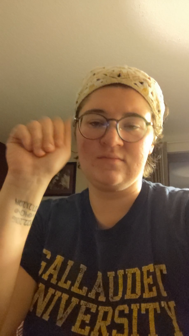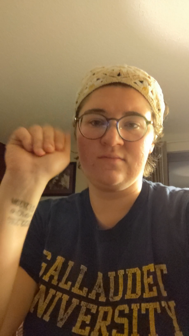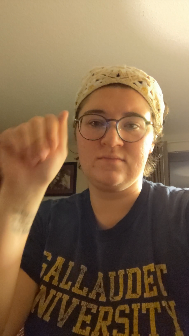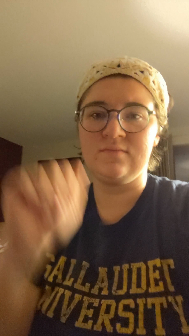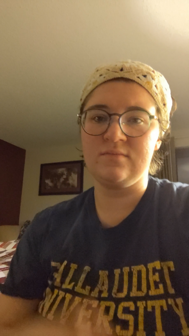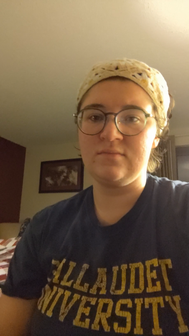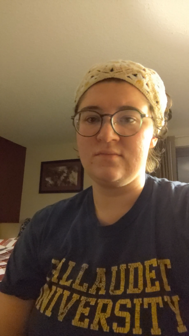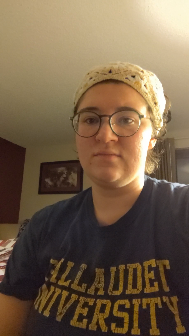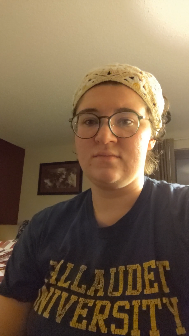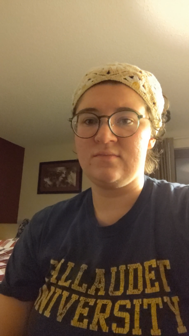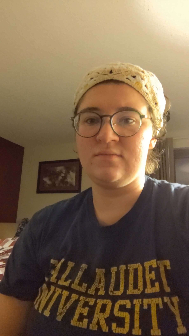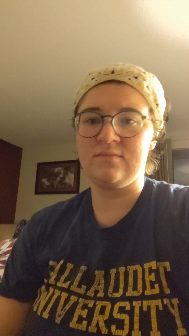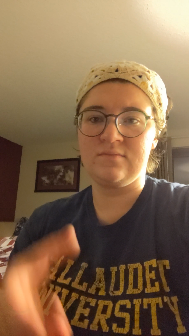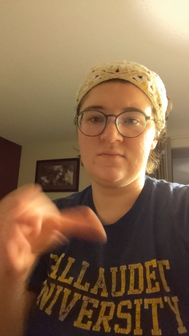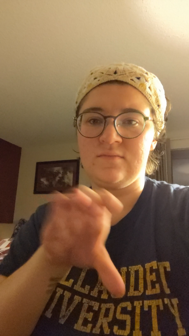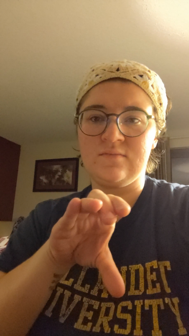pour